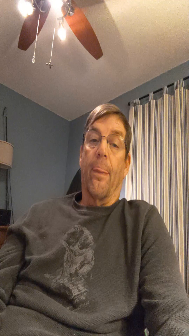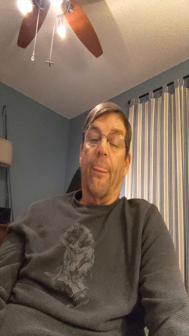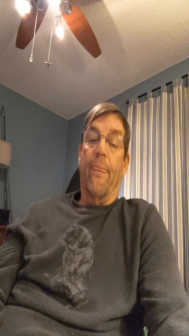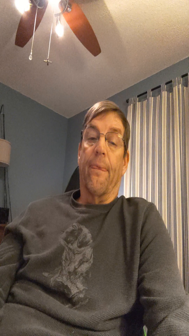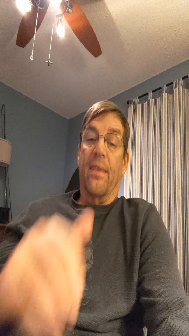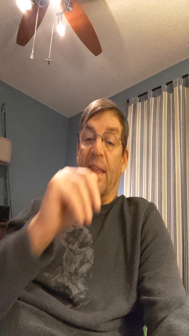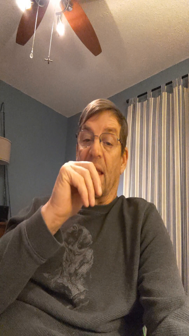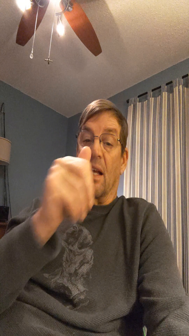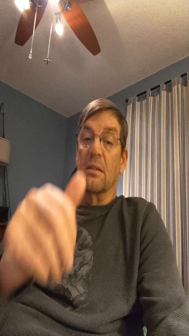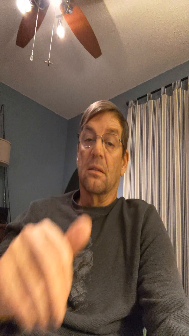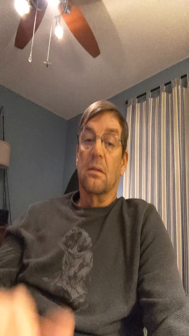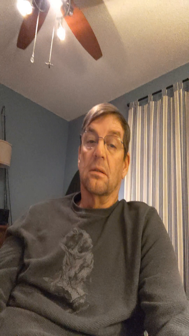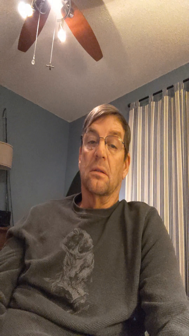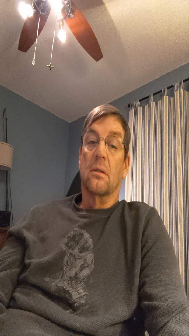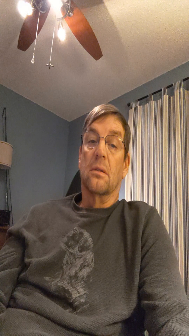nuts